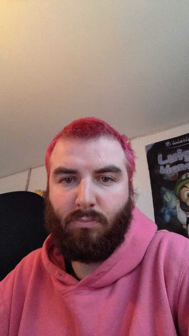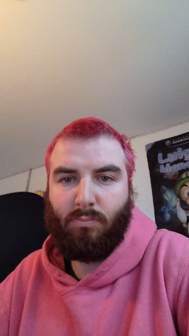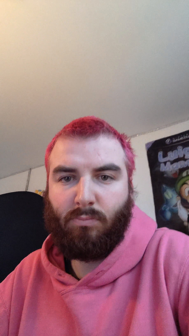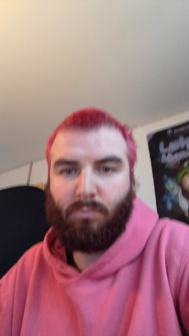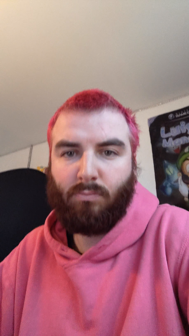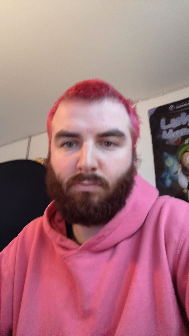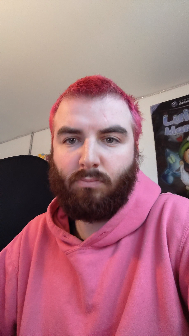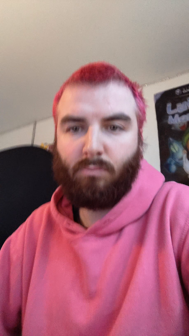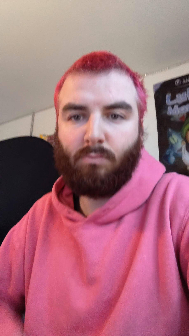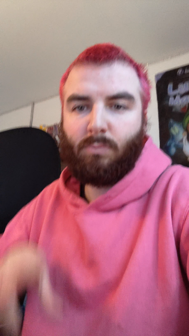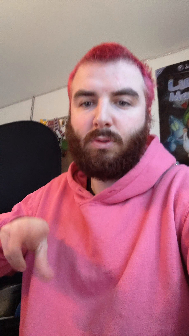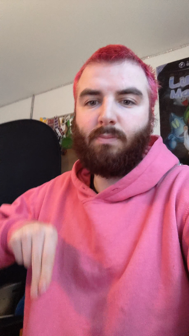diaper